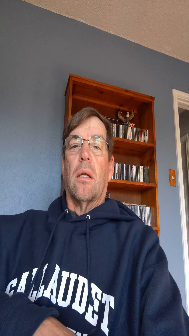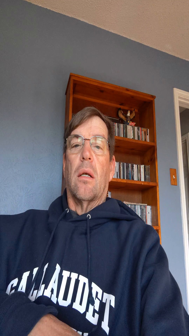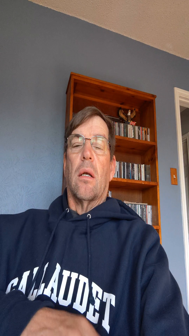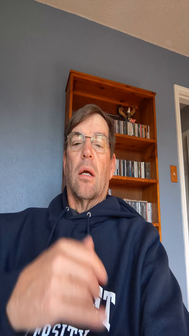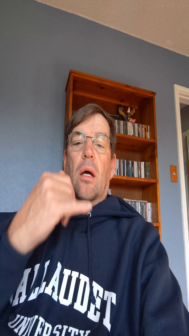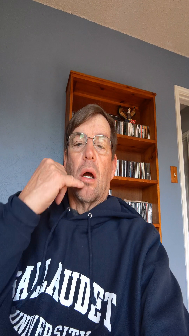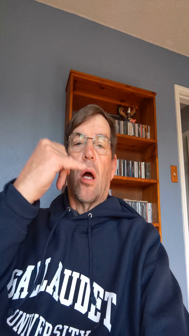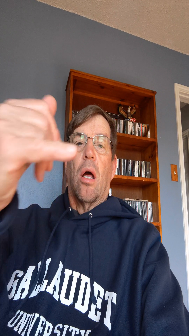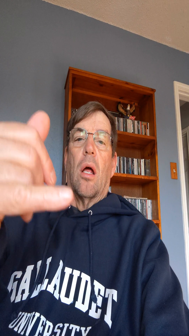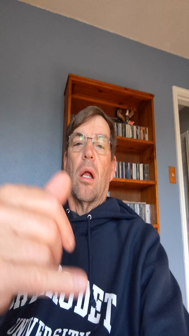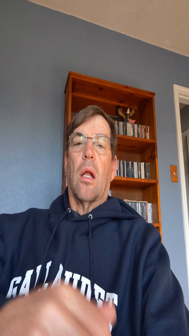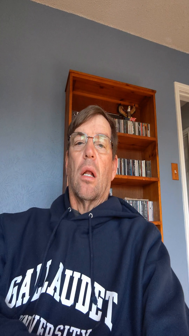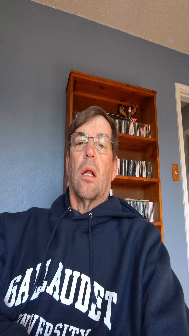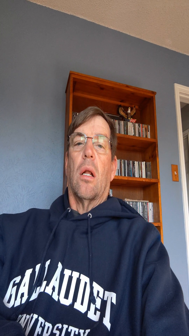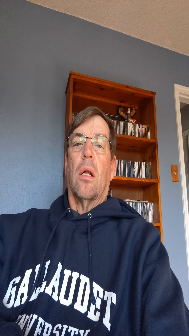call on the phone